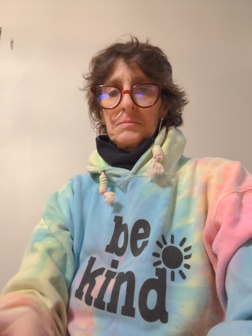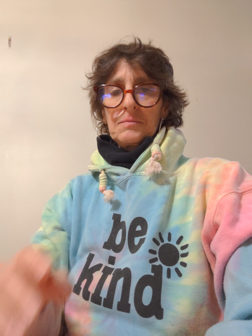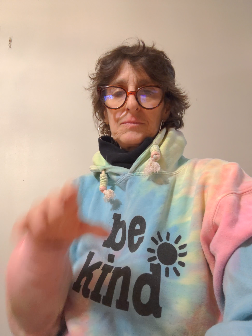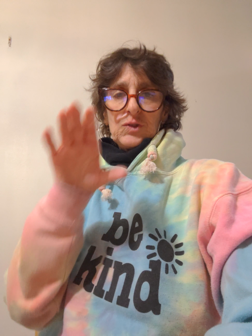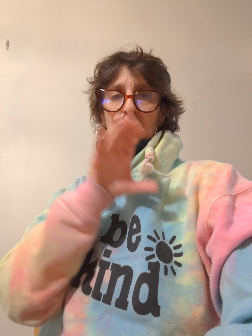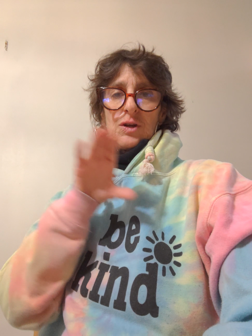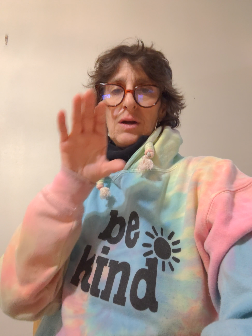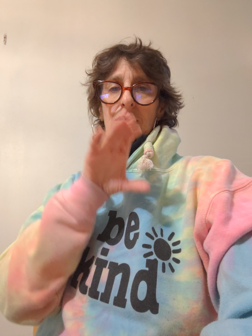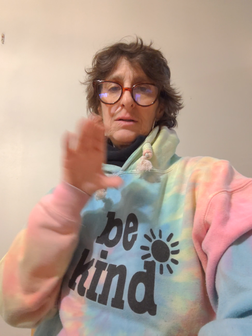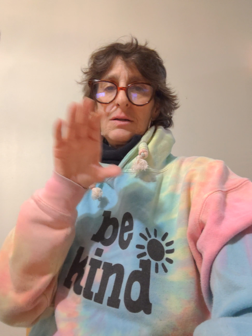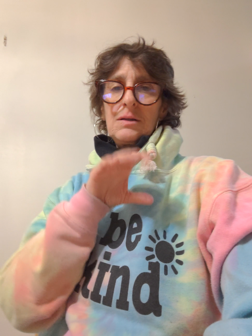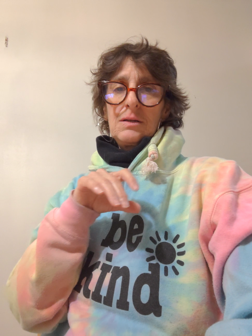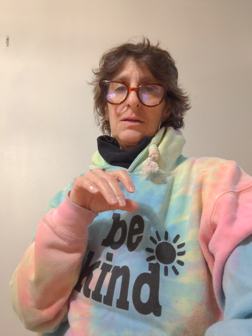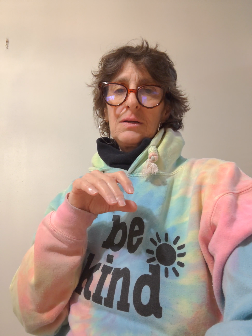chocolate